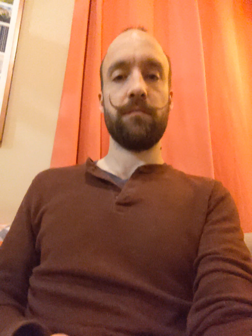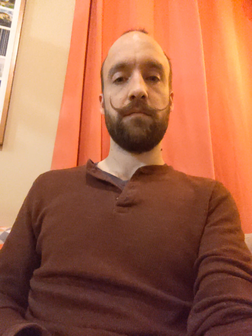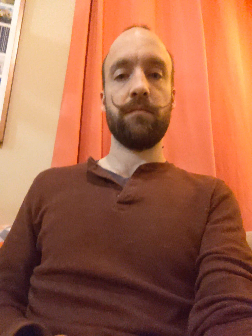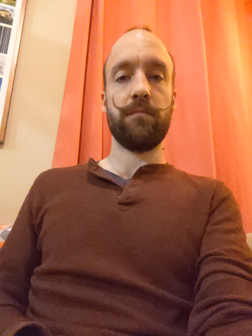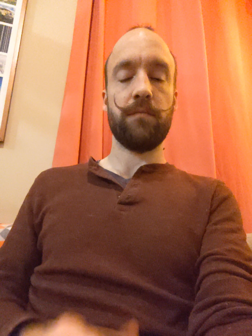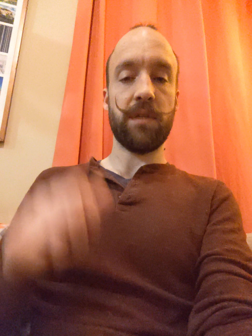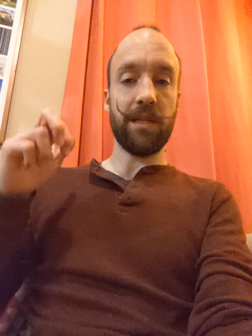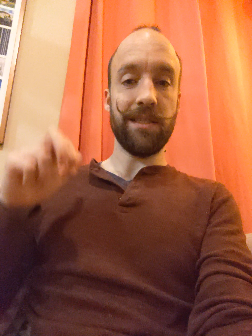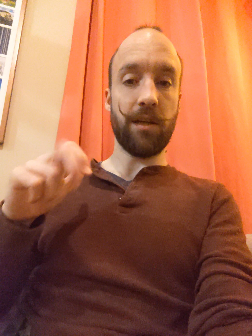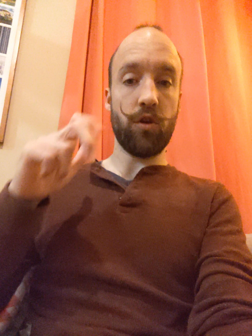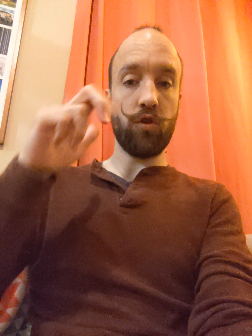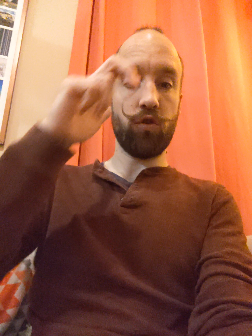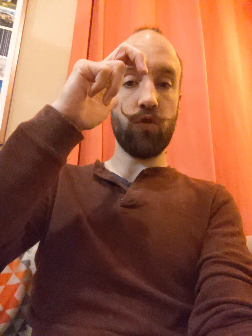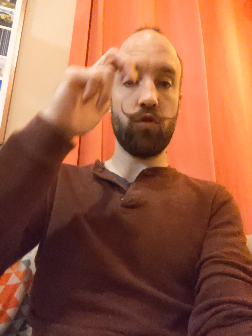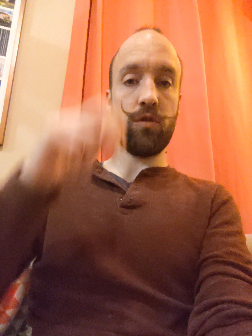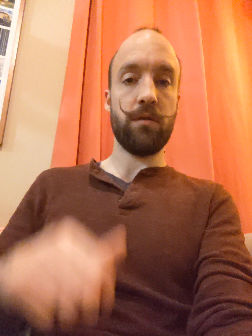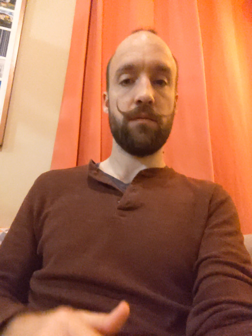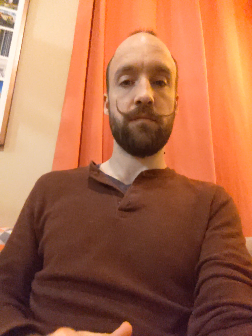stairs